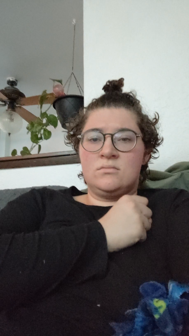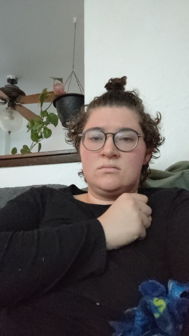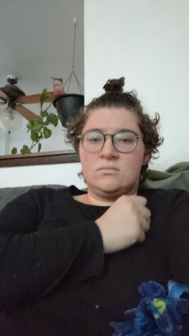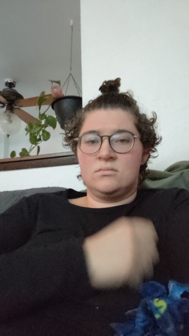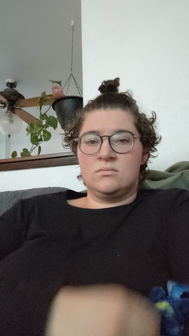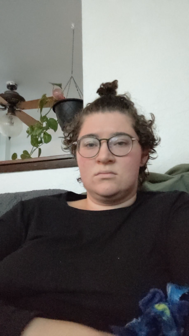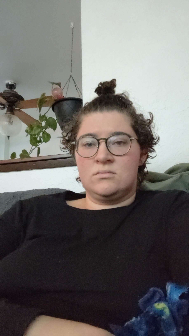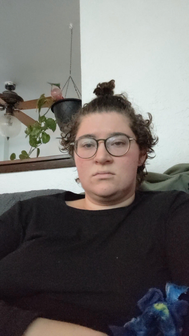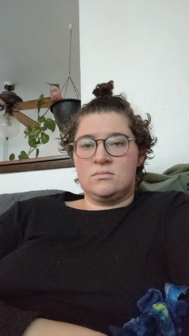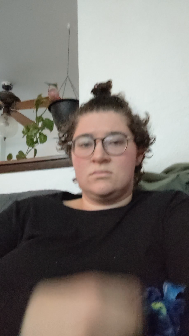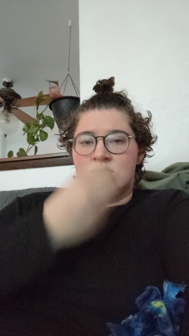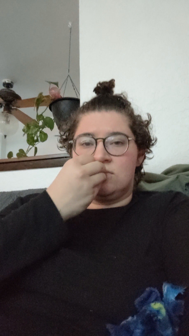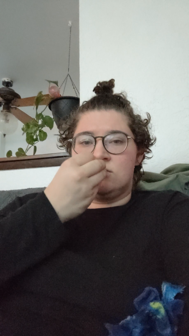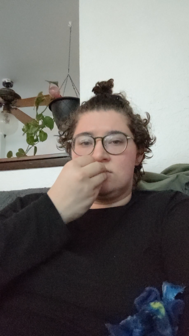eat